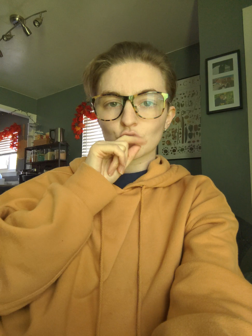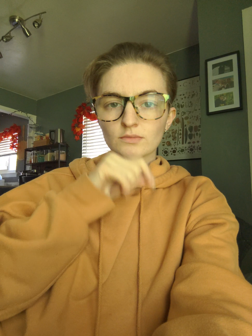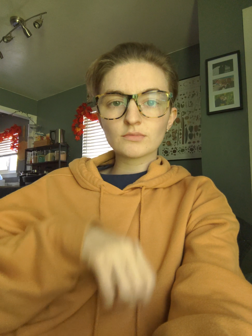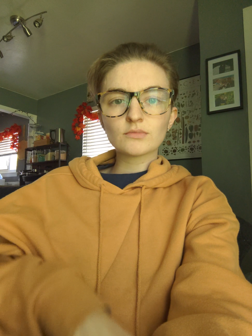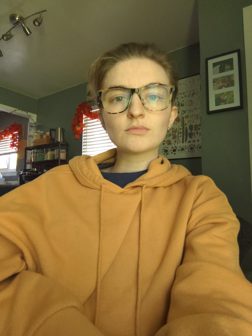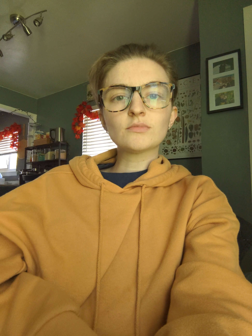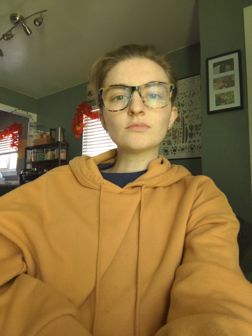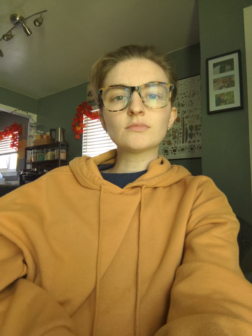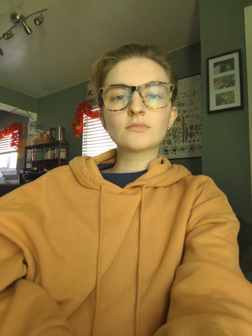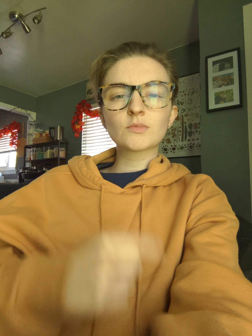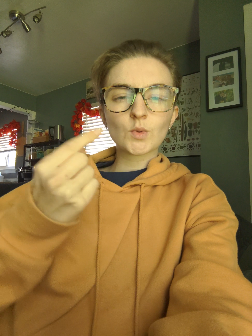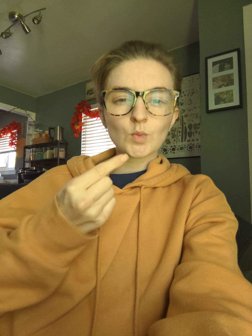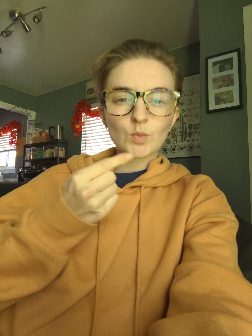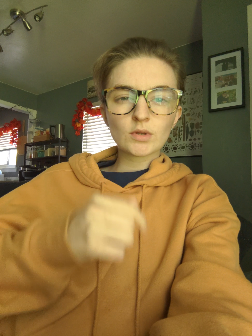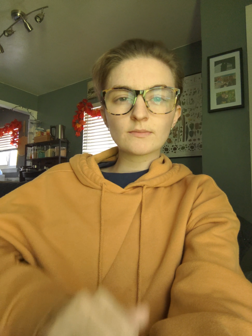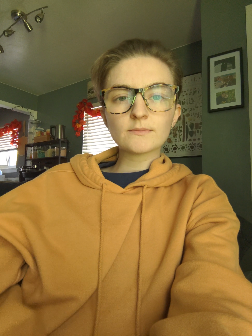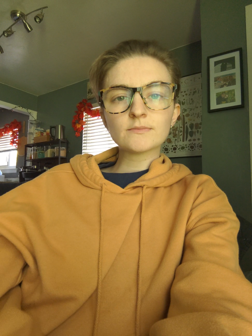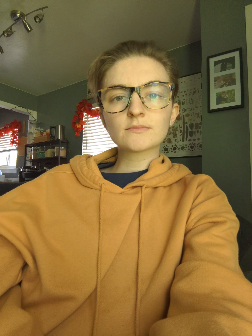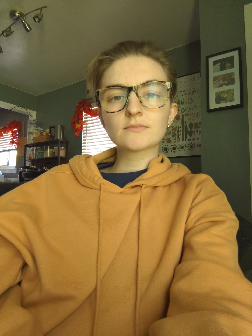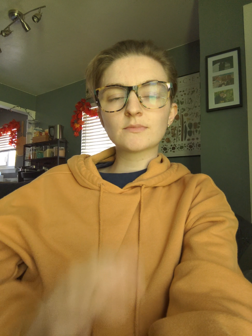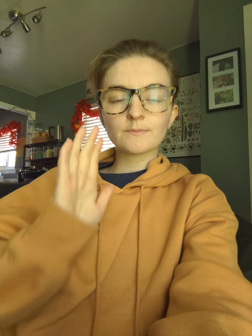hurt